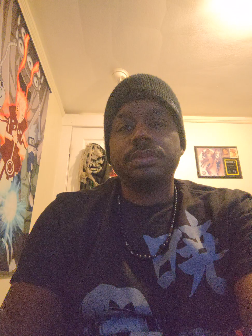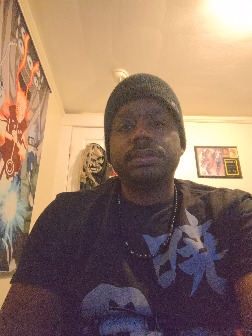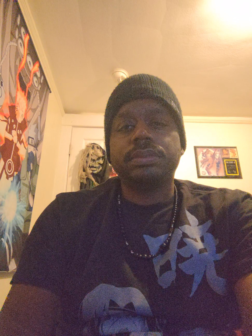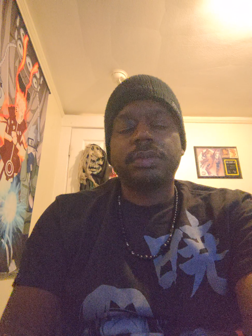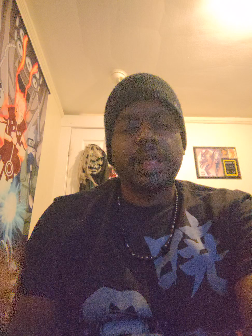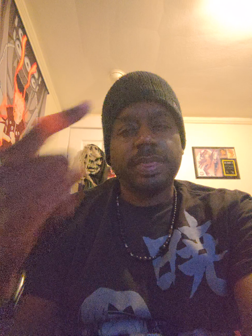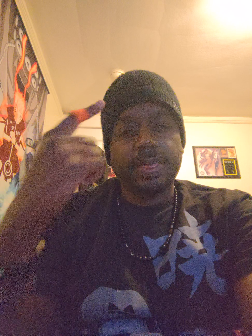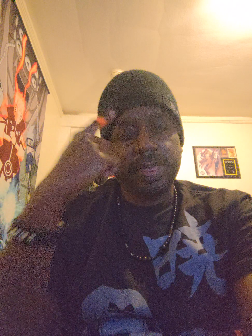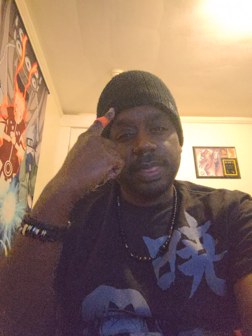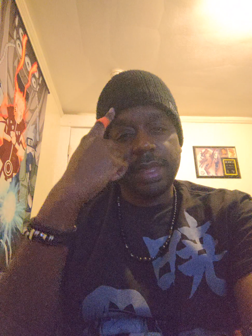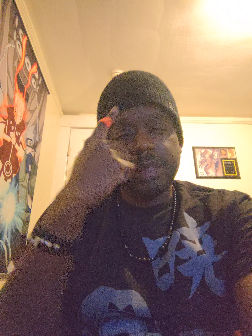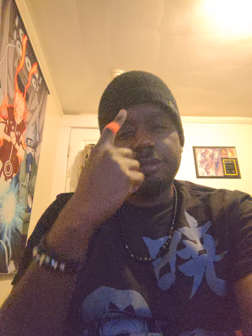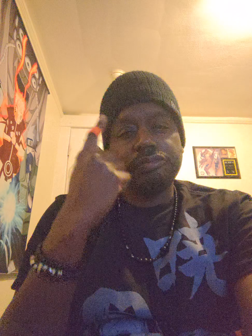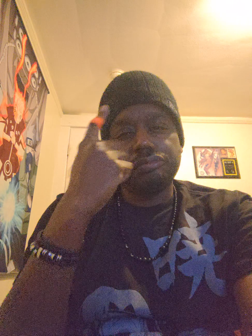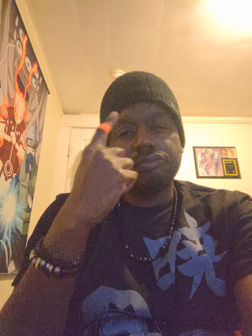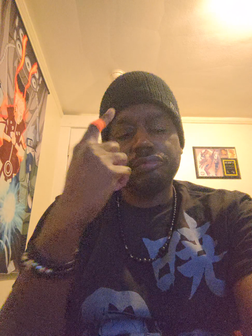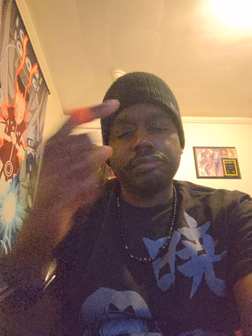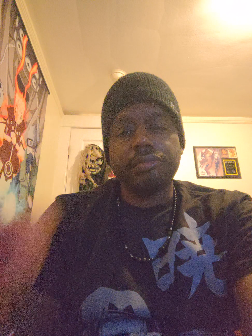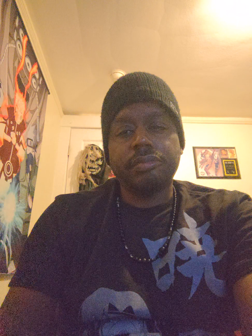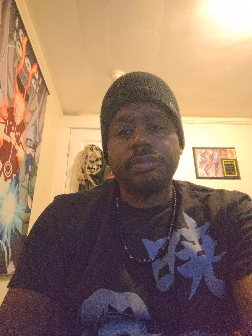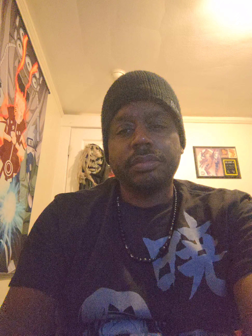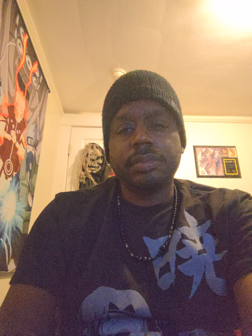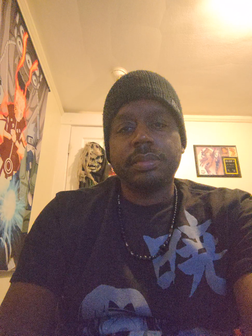think